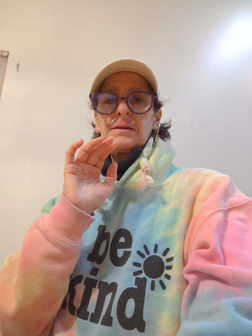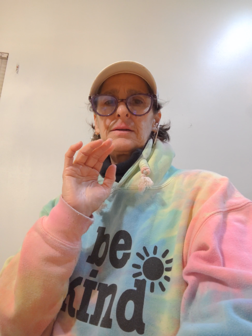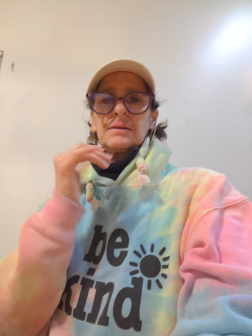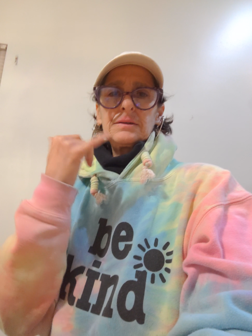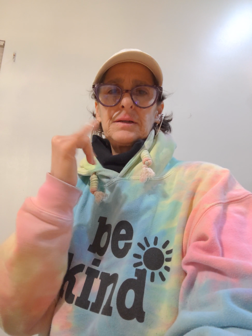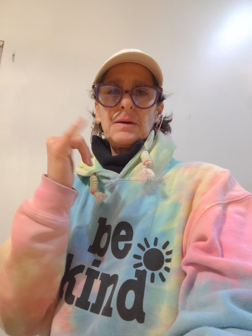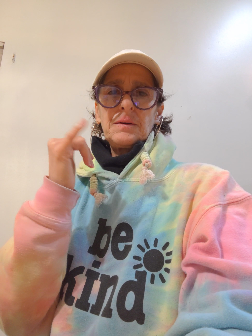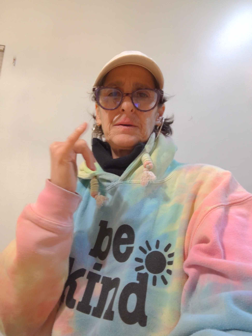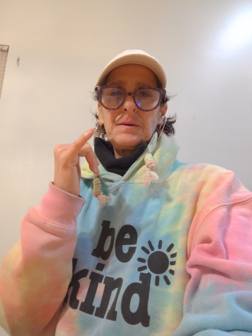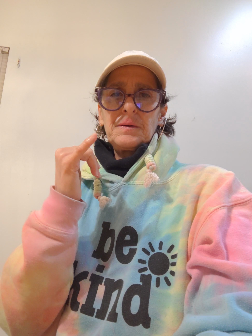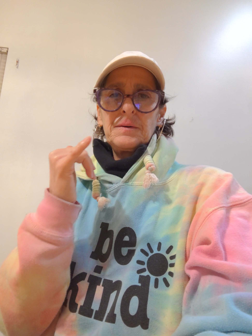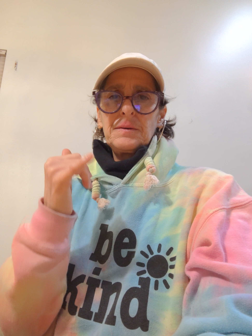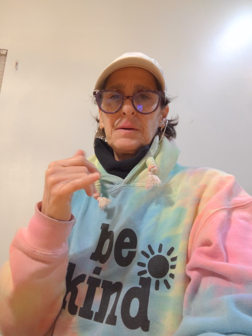yellow